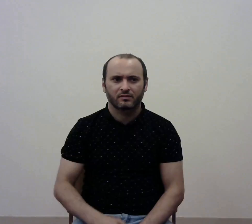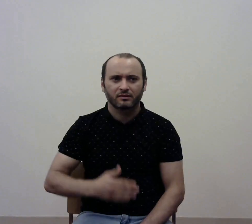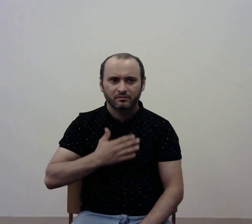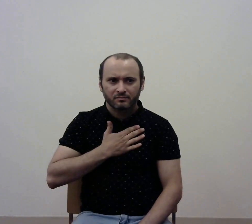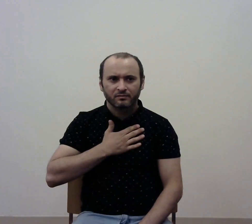mən